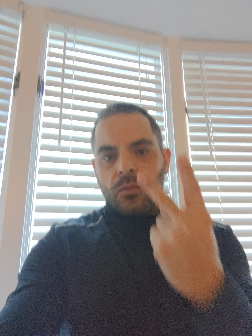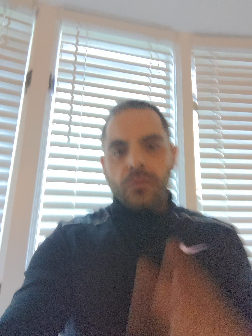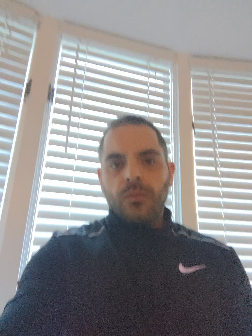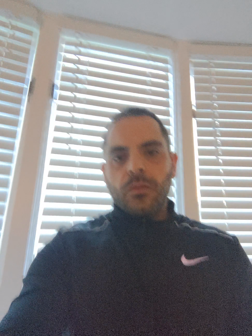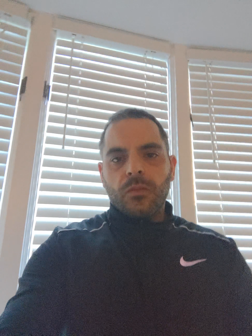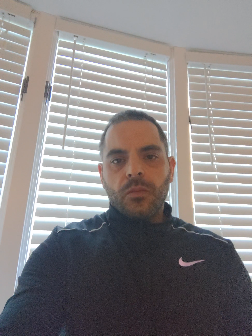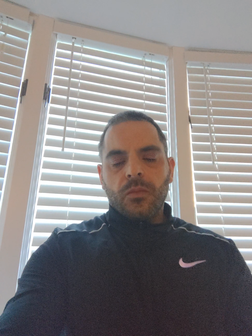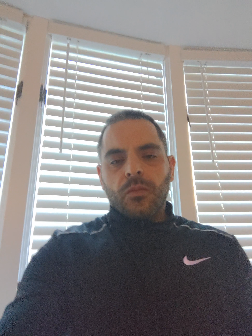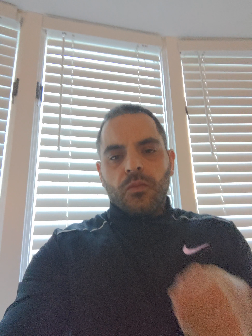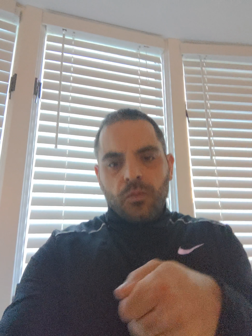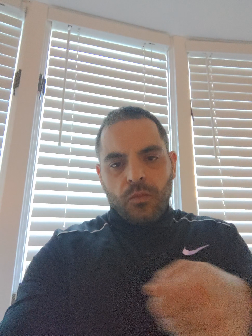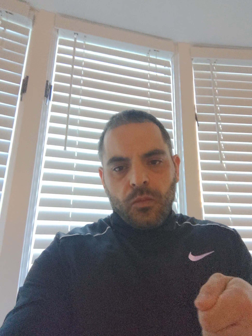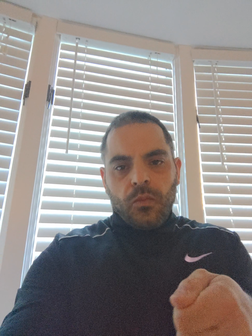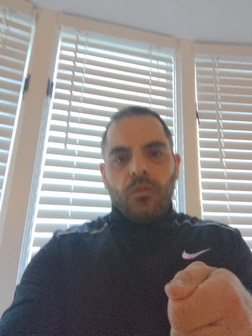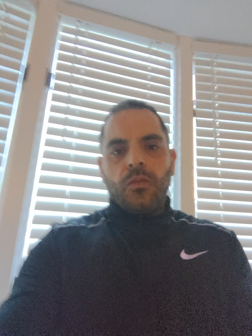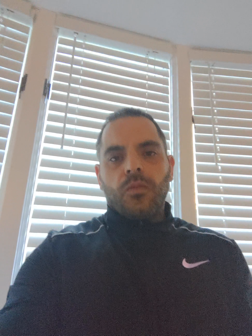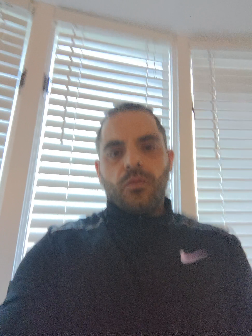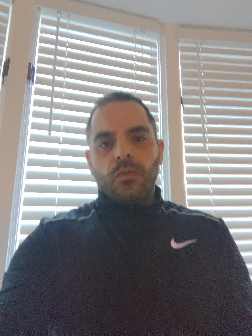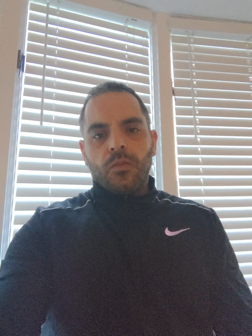vacuum